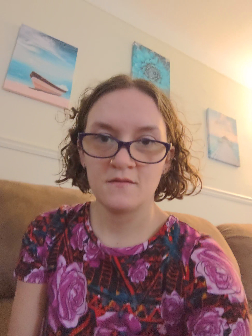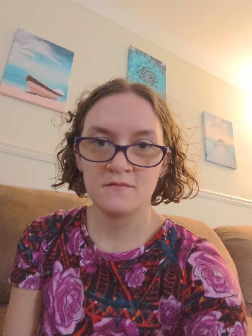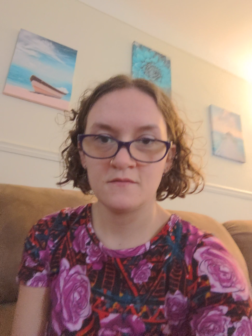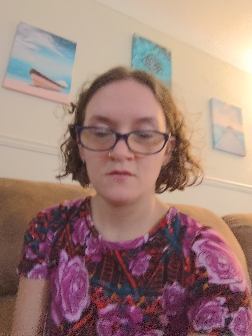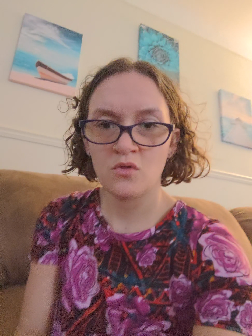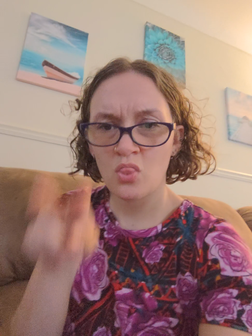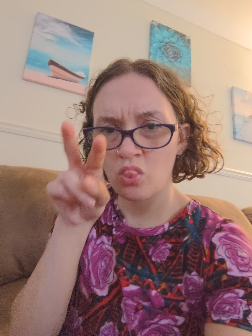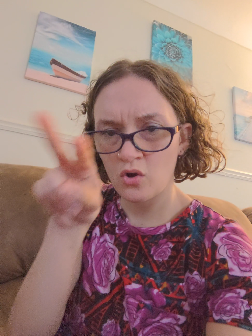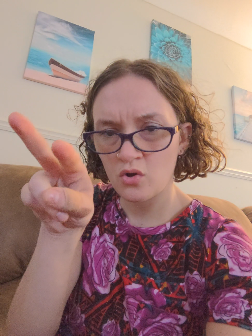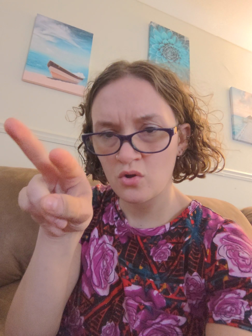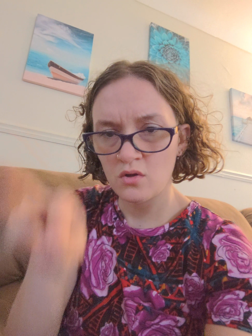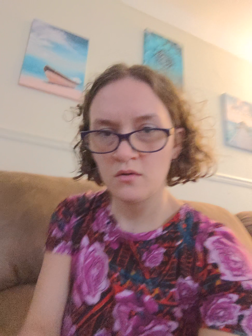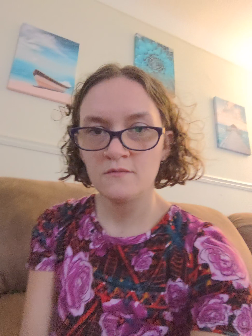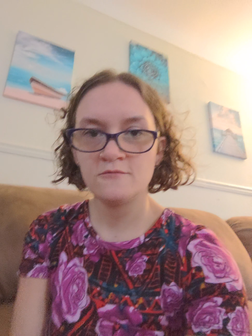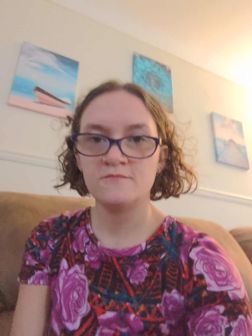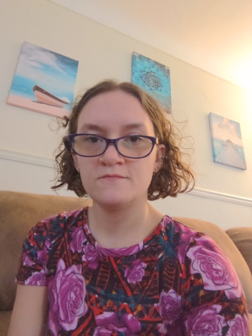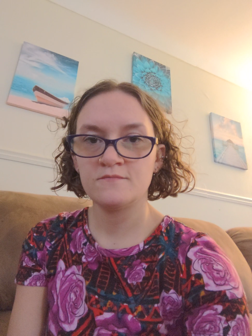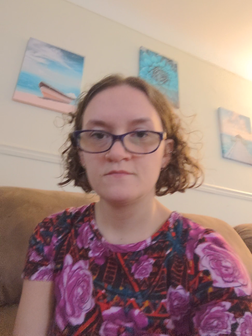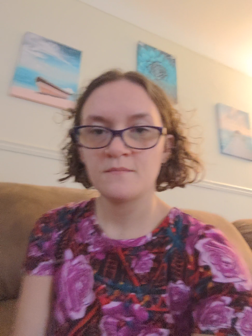look